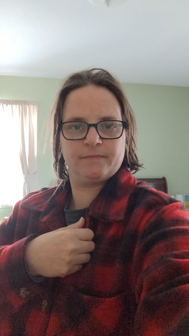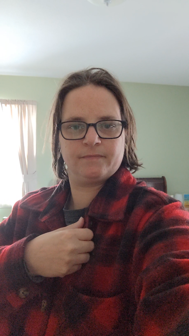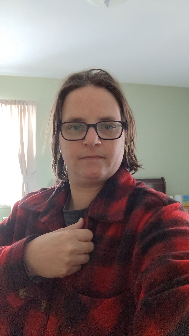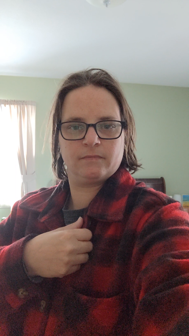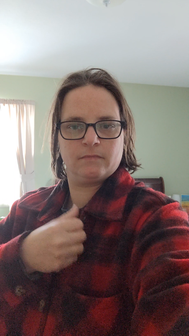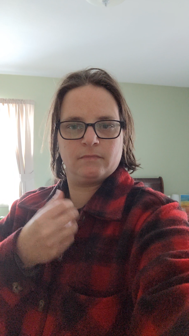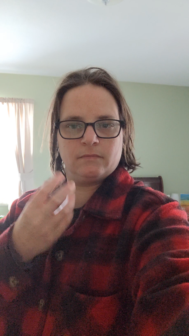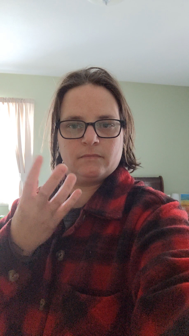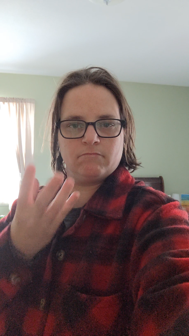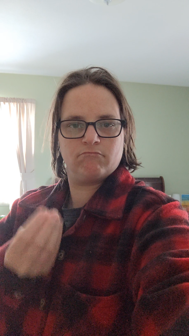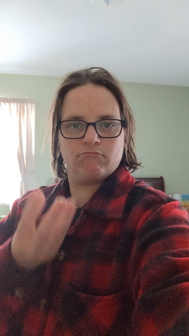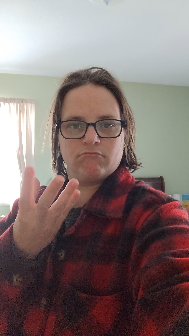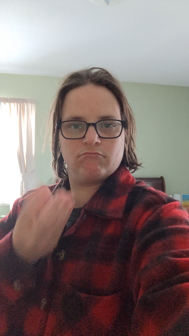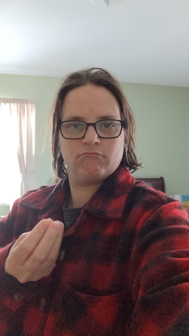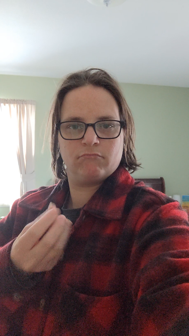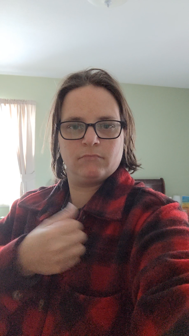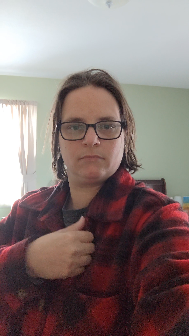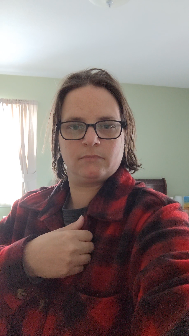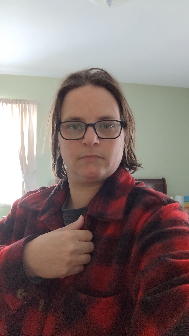gentle